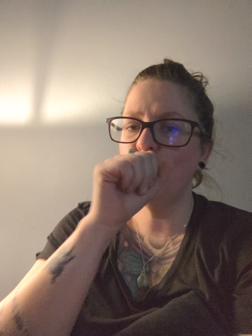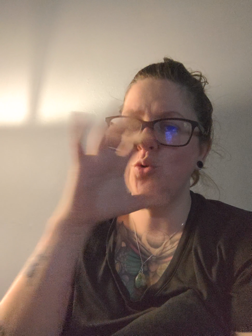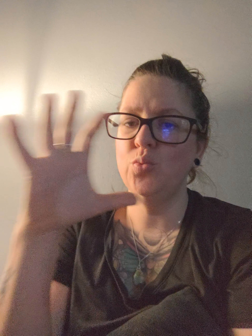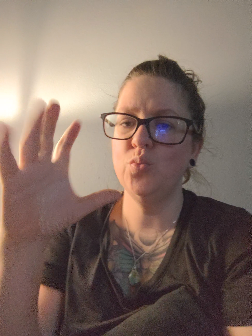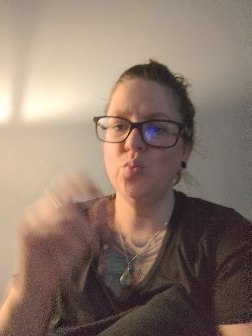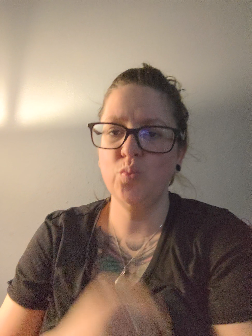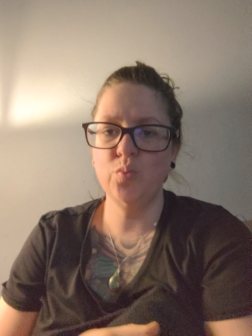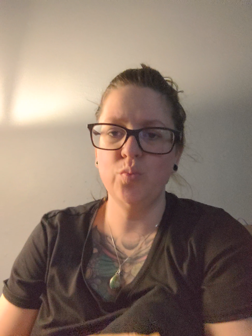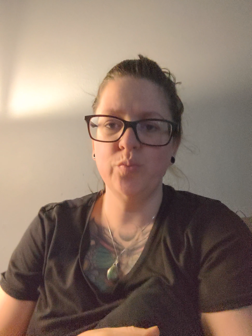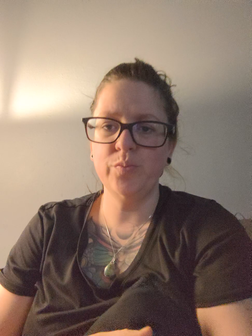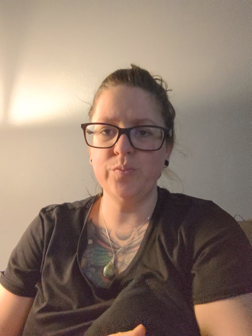balloon